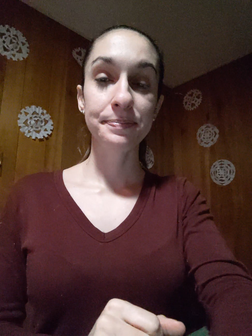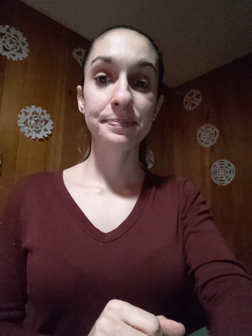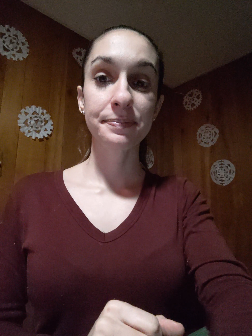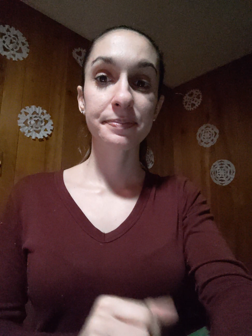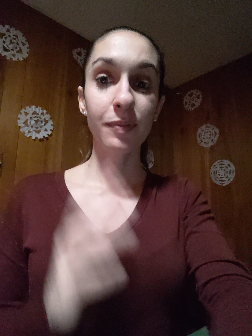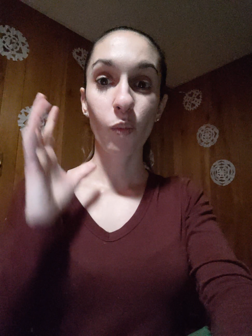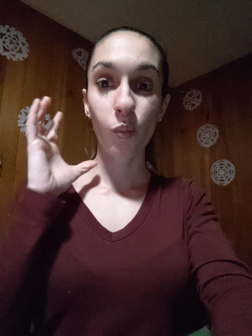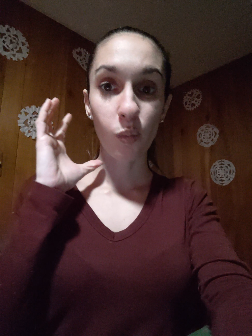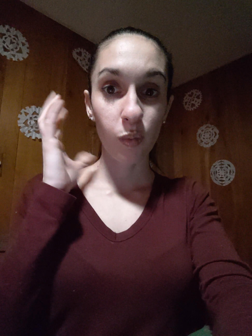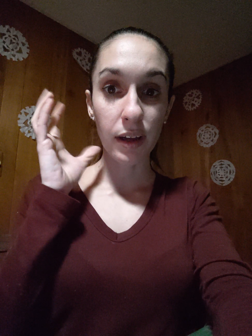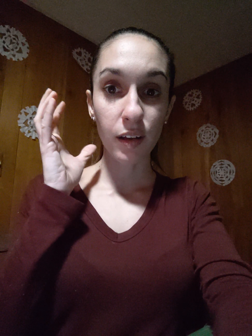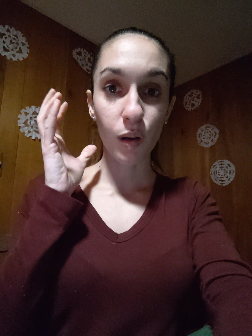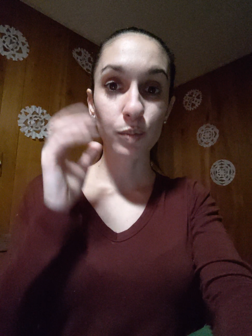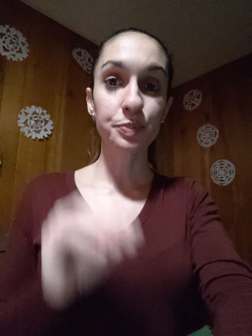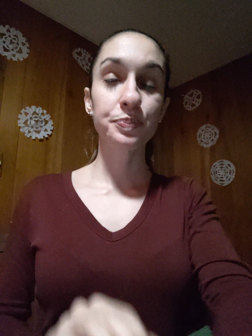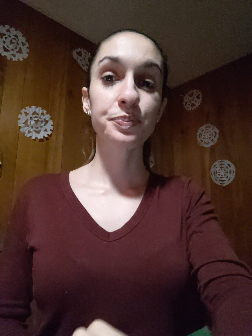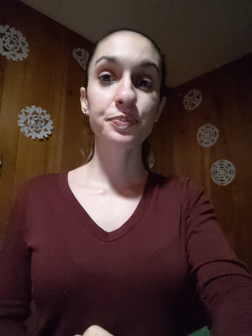radio